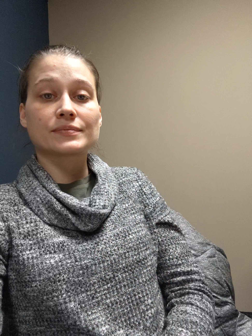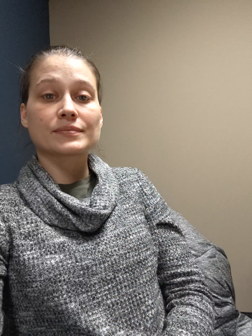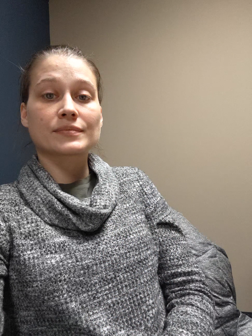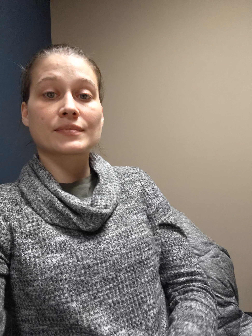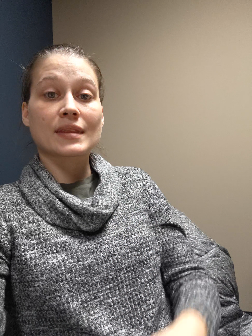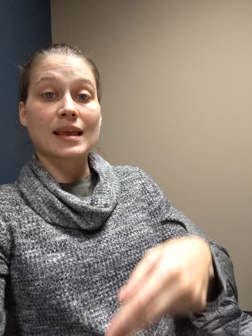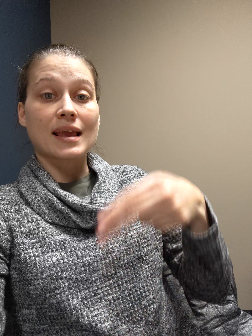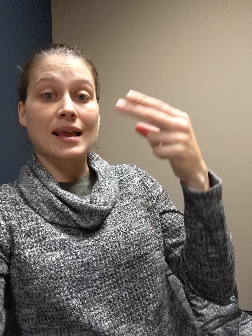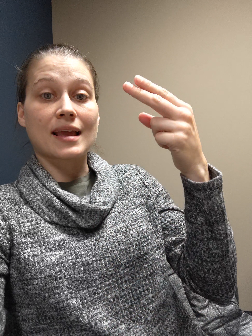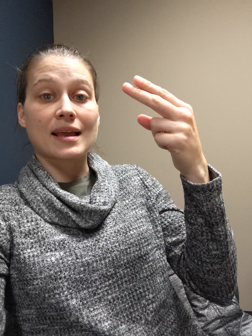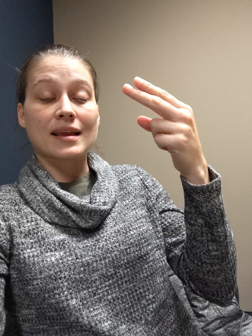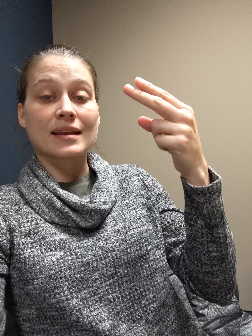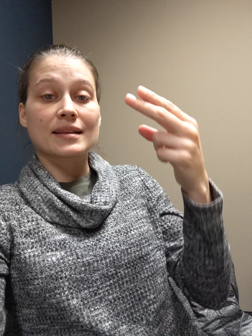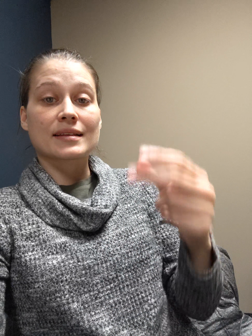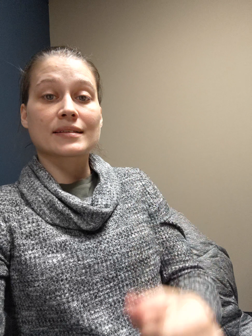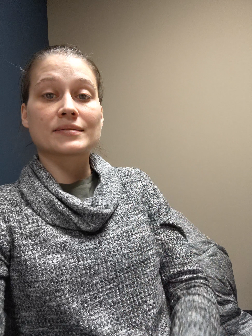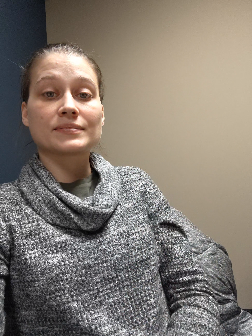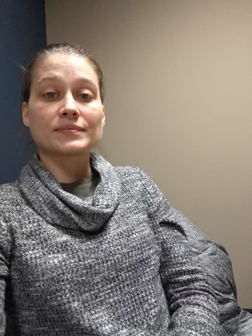high